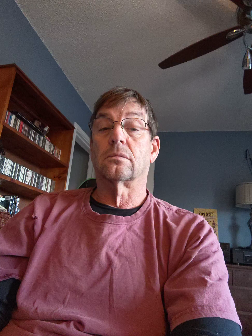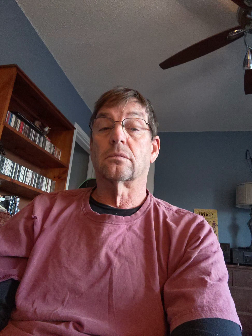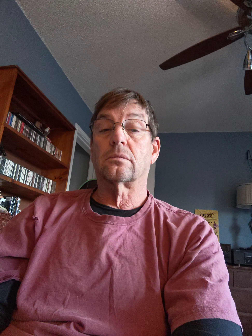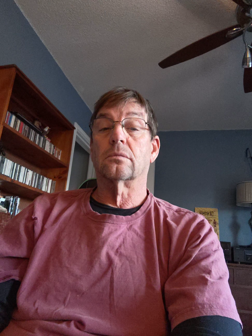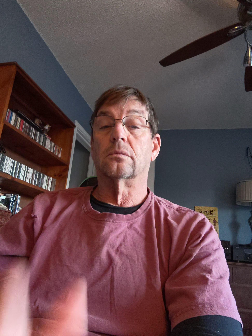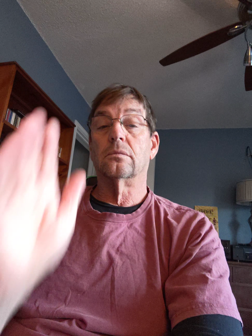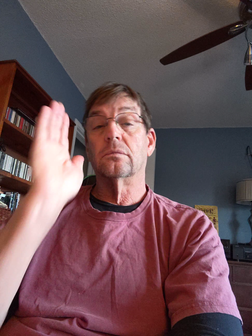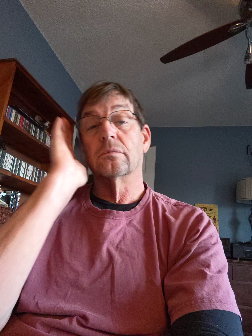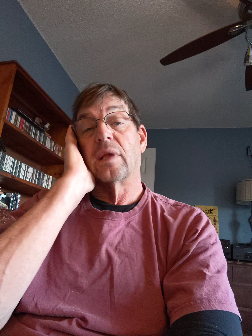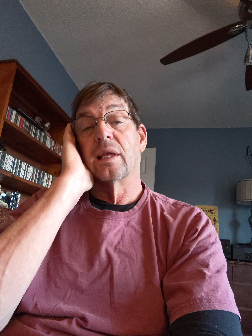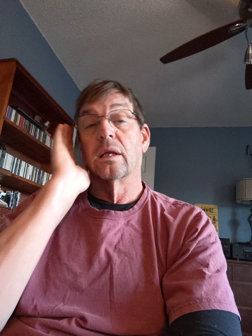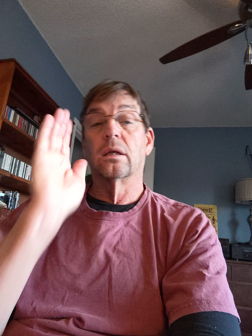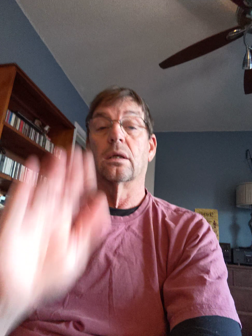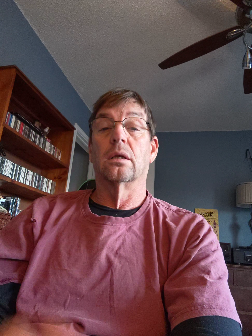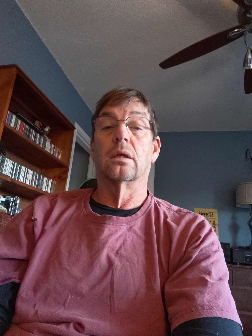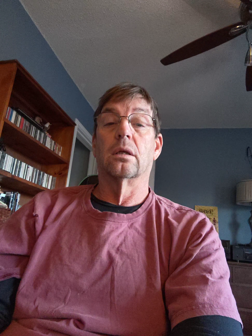bed